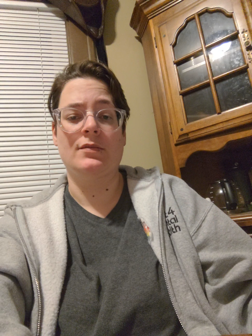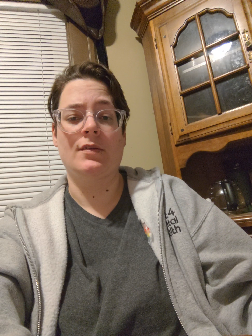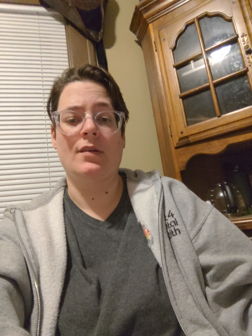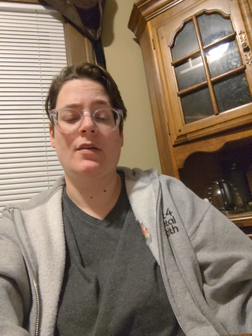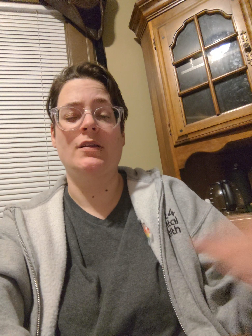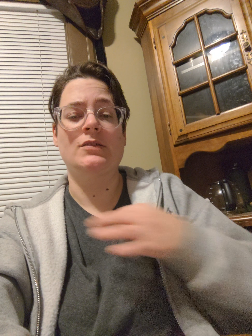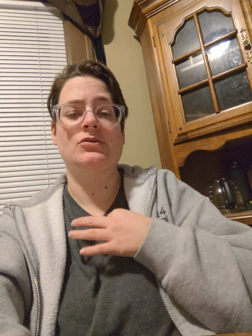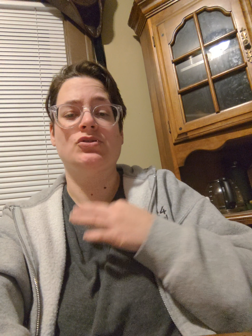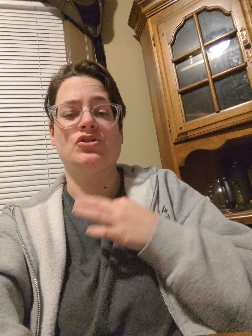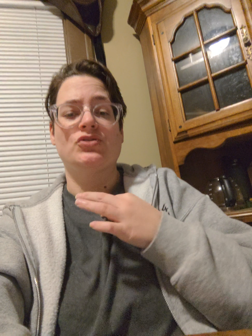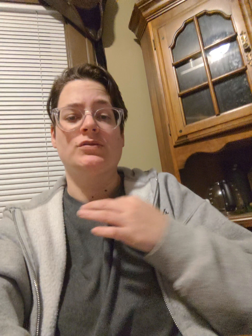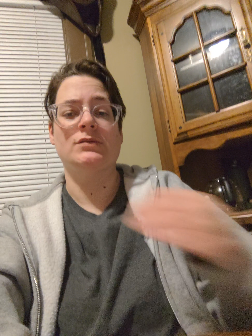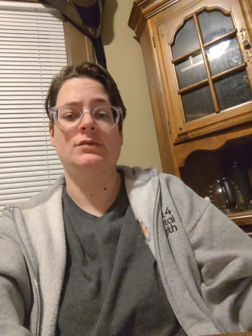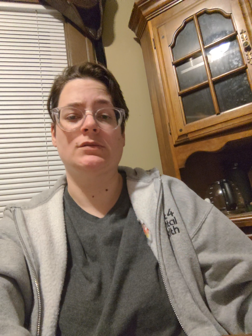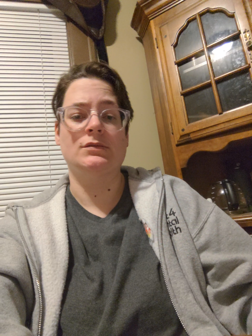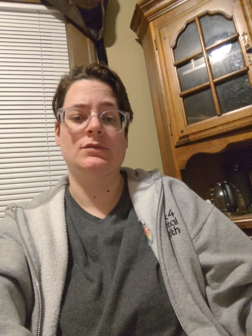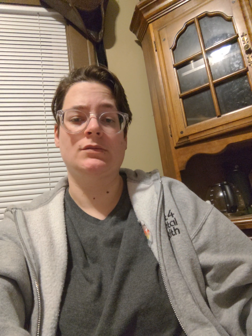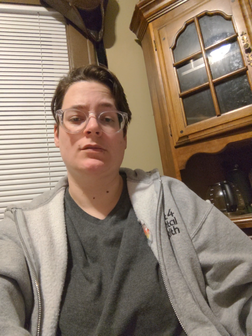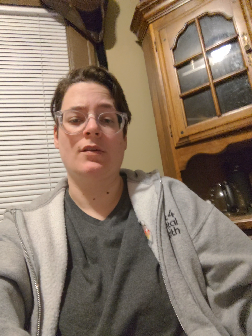shirt